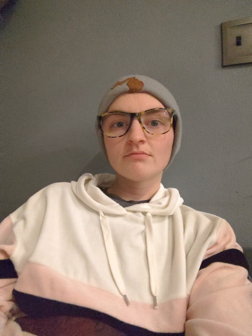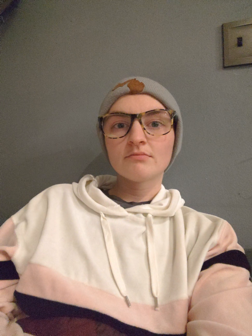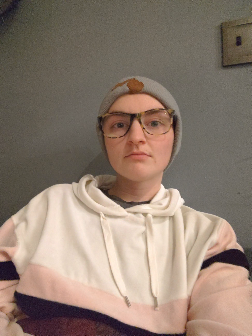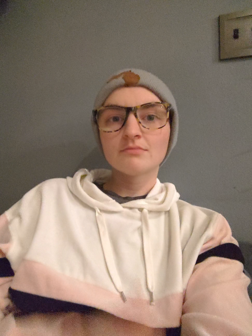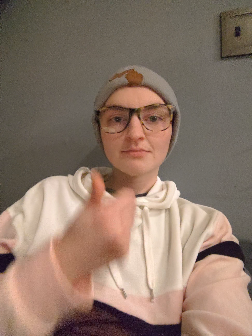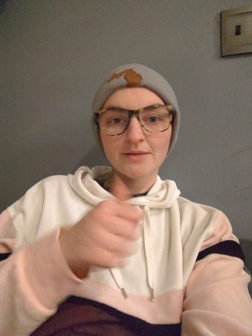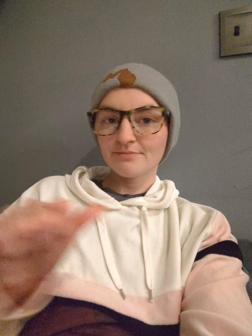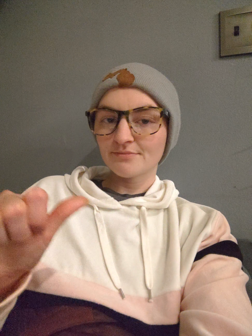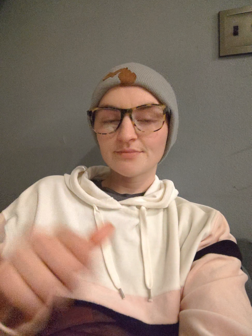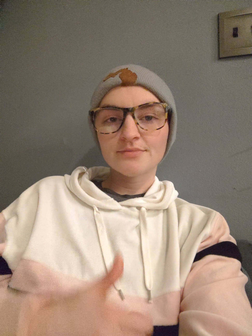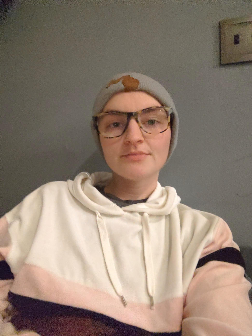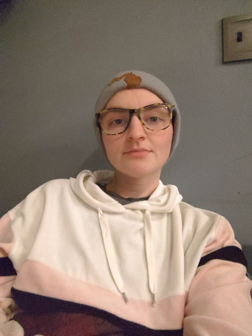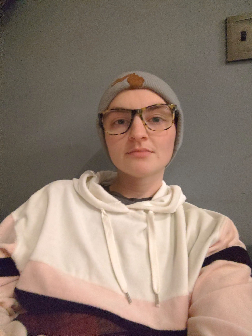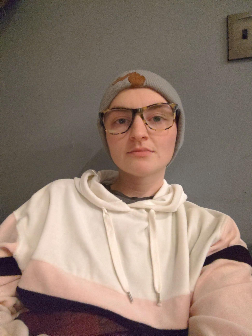any